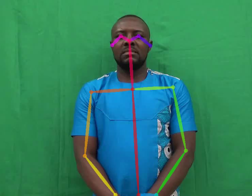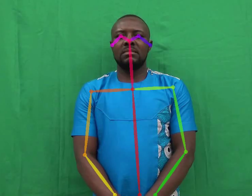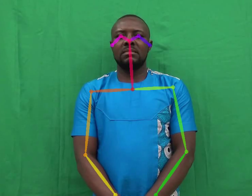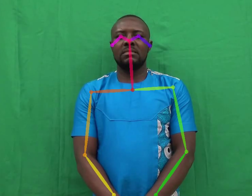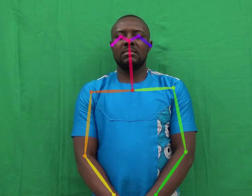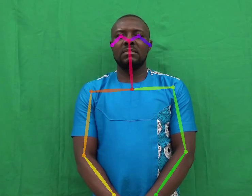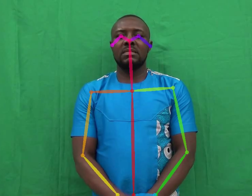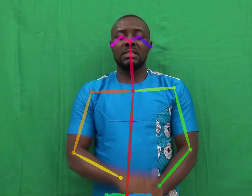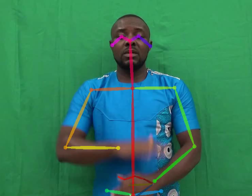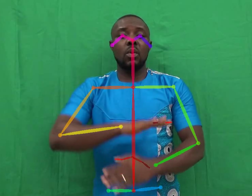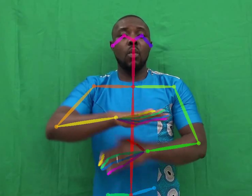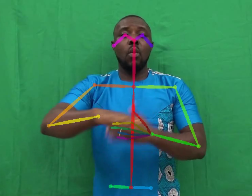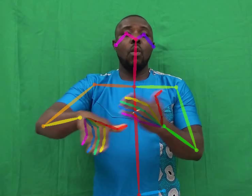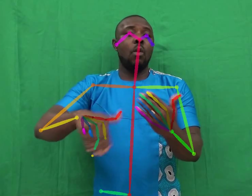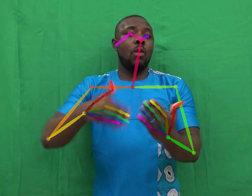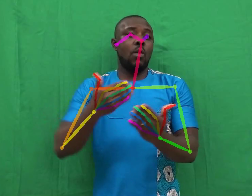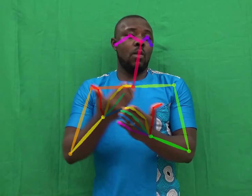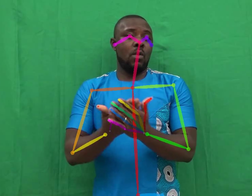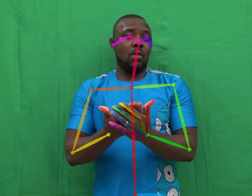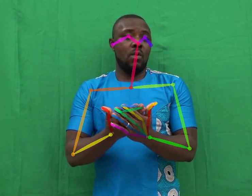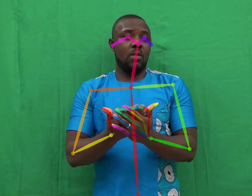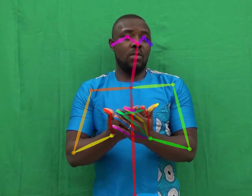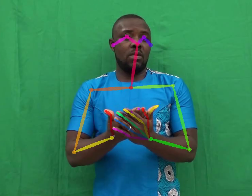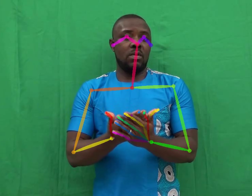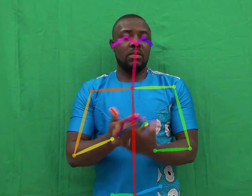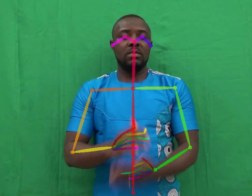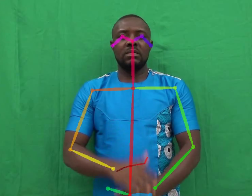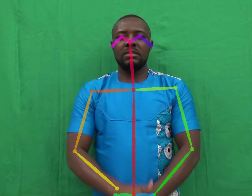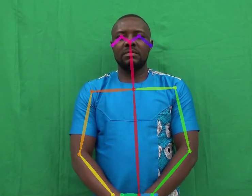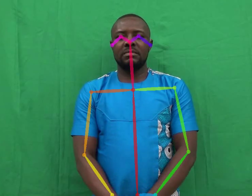all